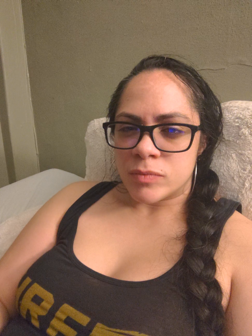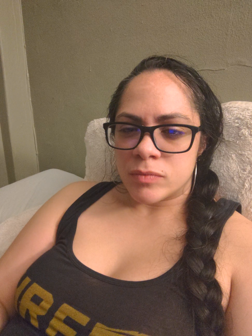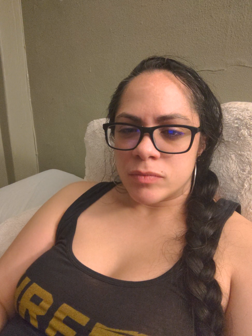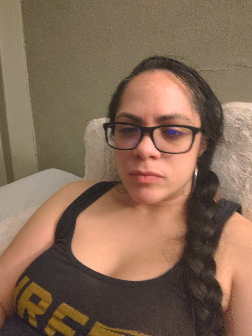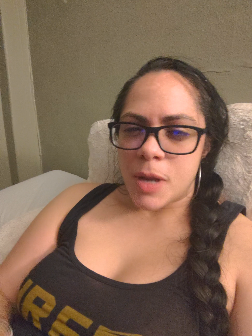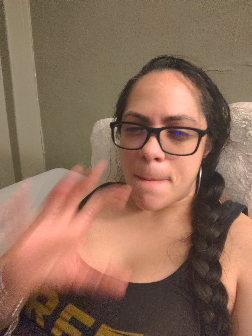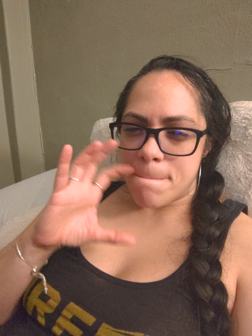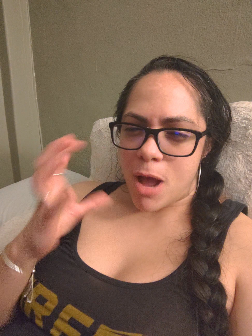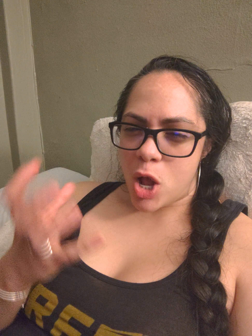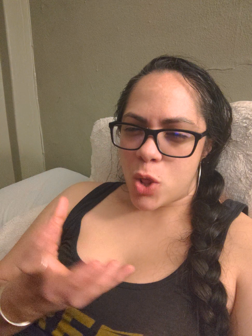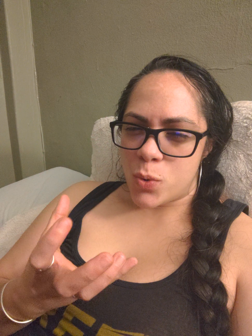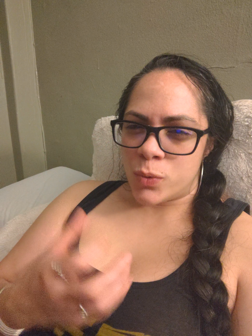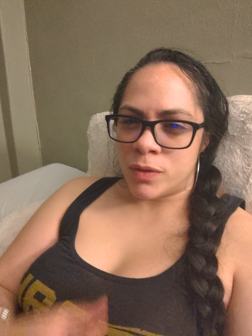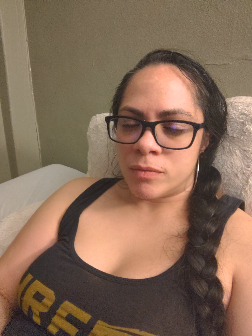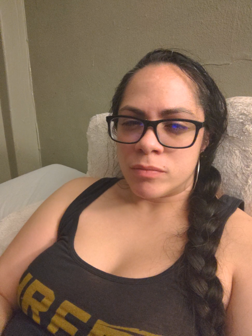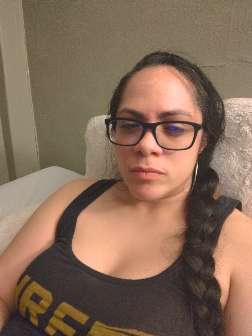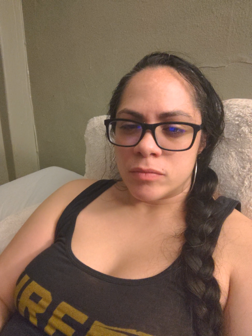balloon